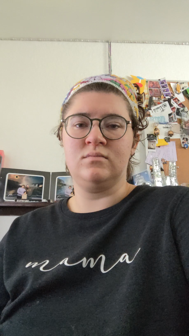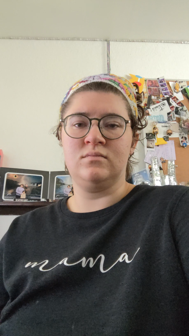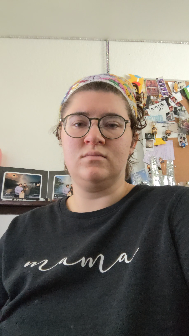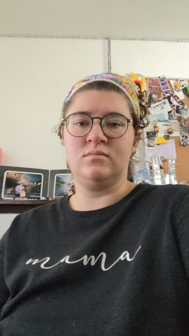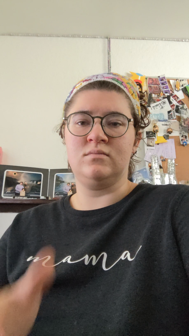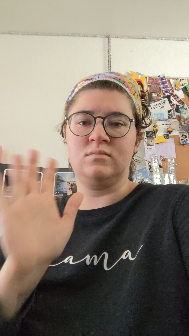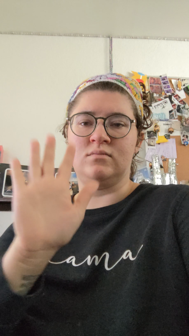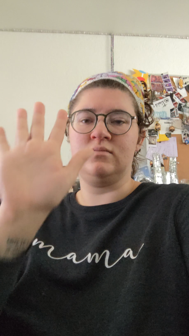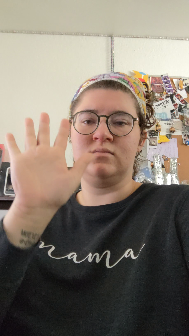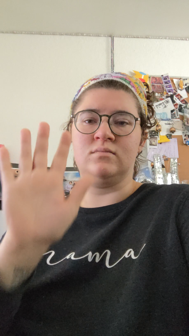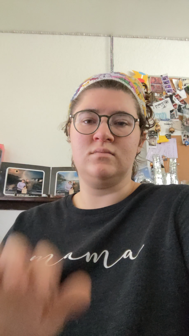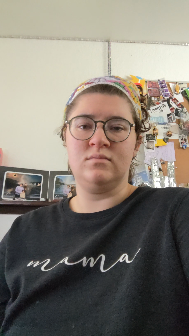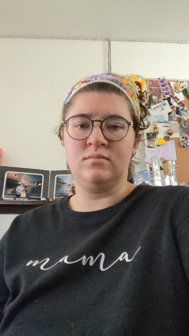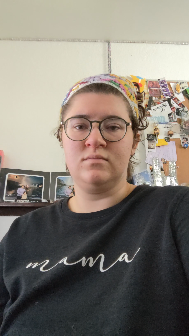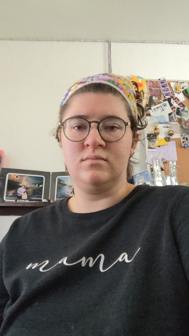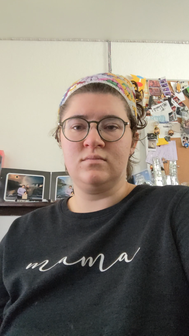give me five